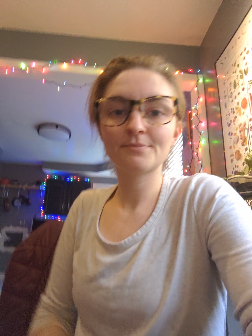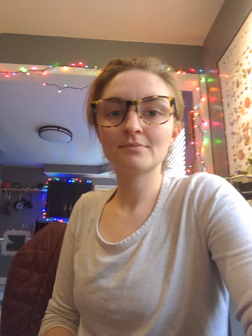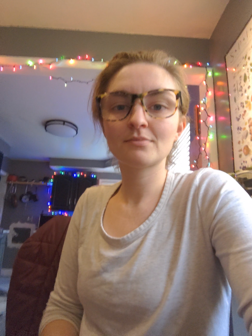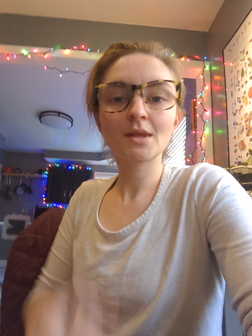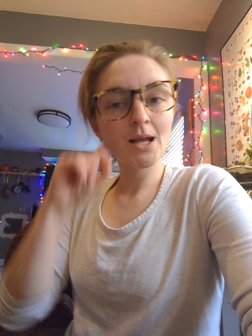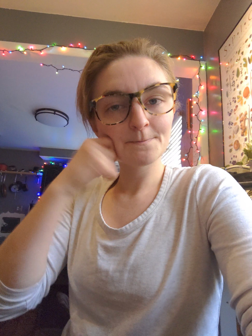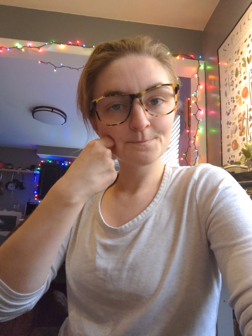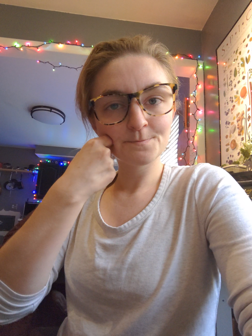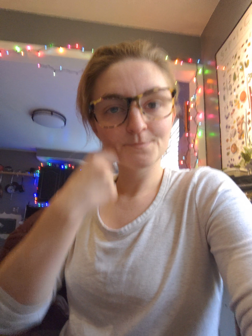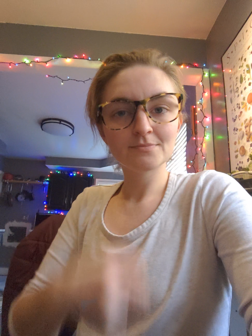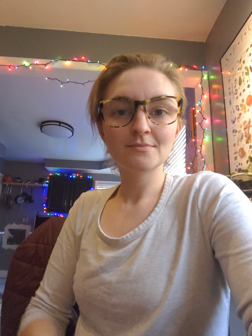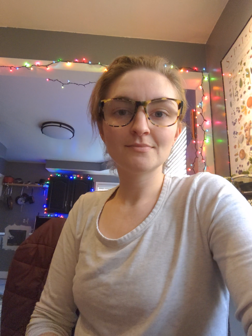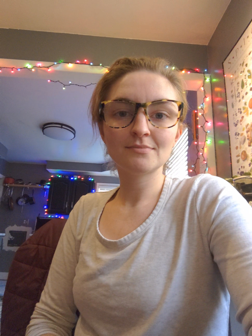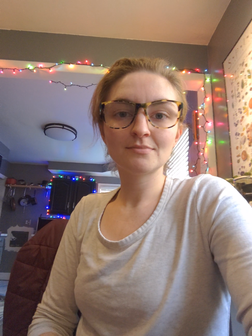apple